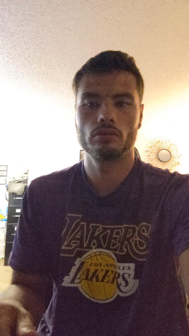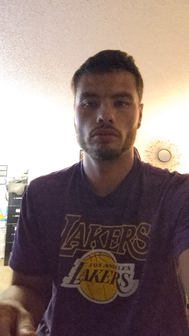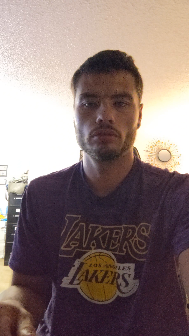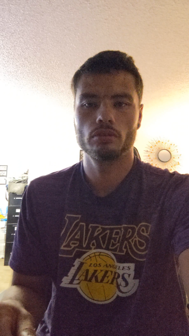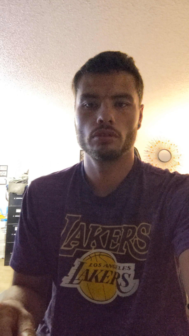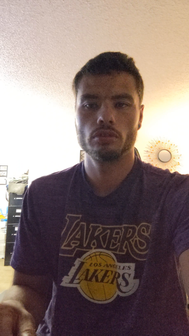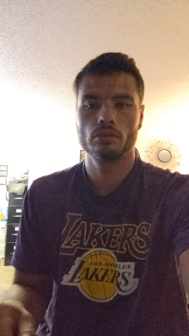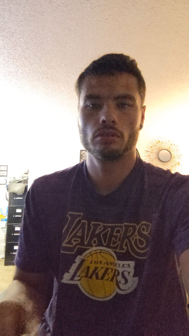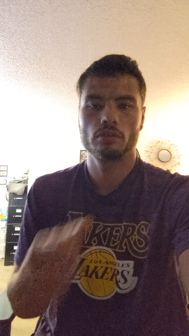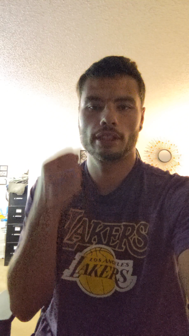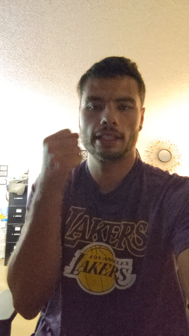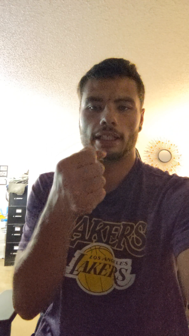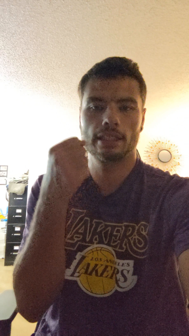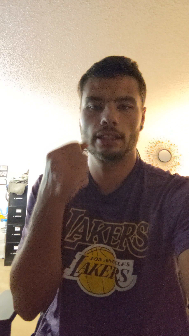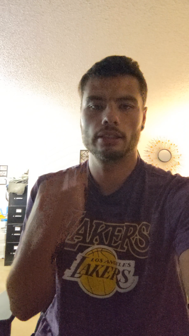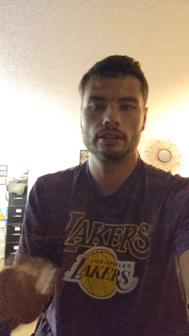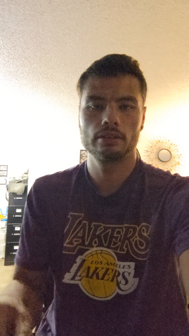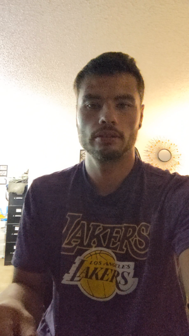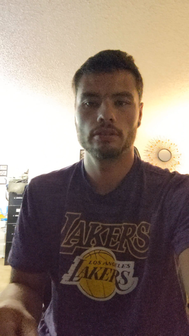hit